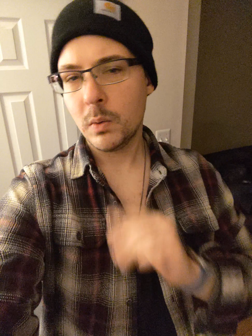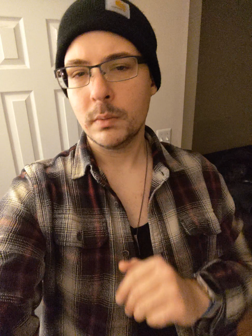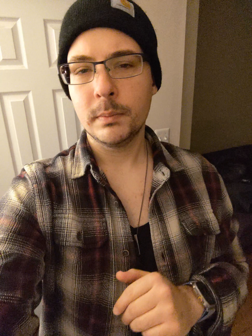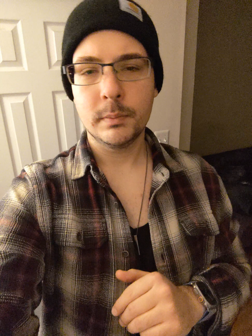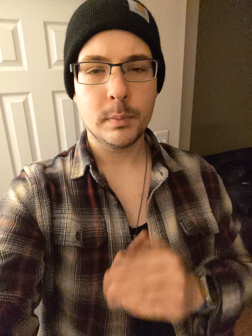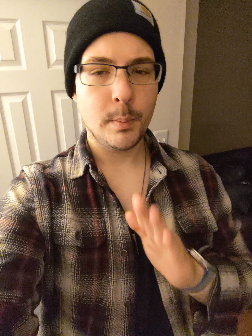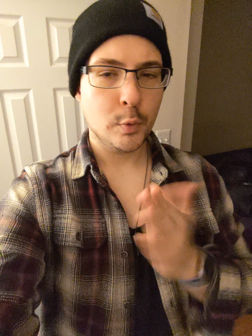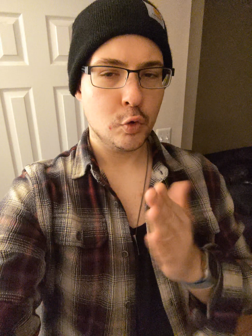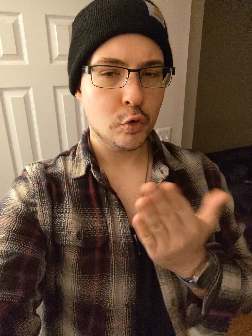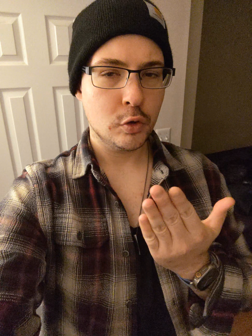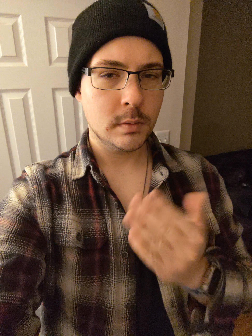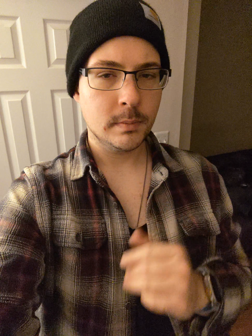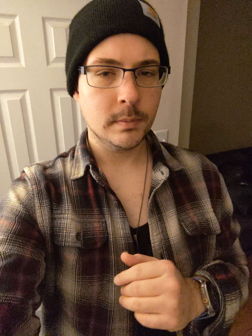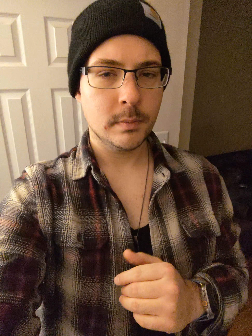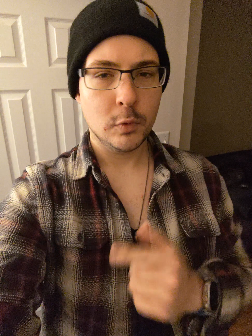book